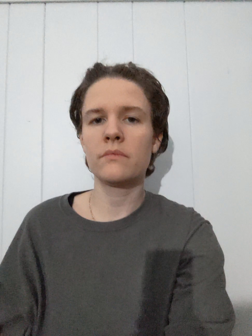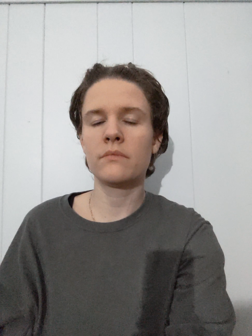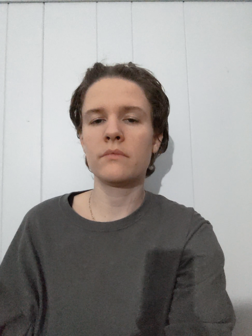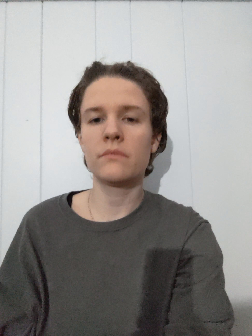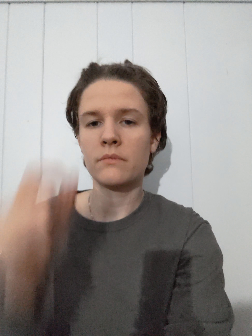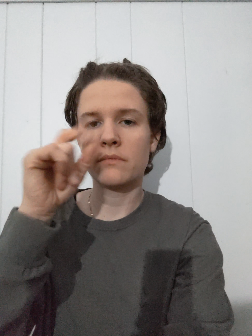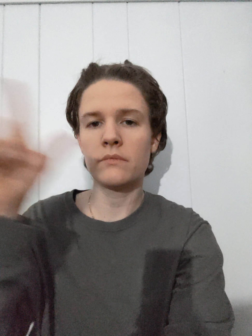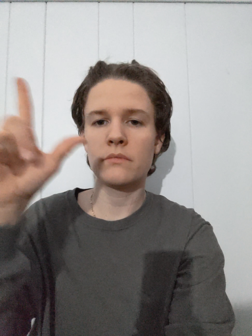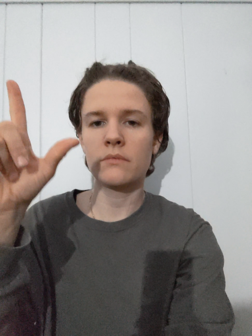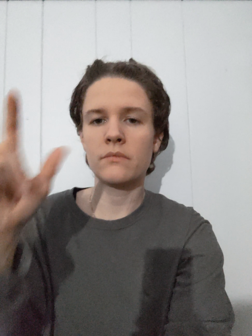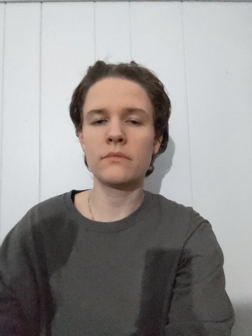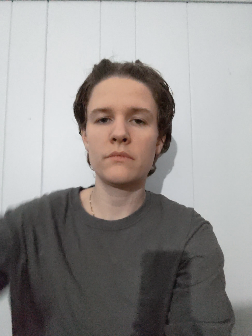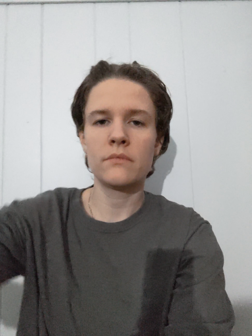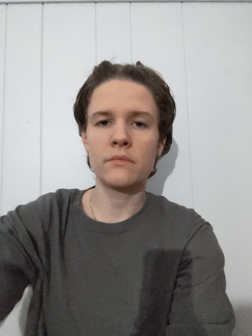awake